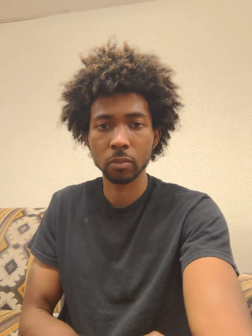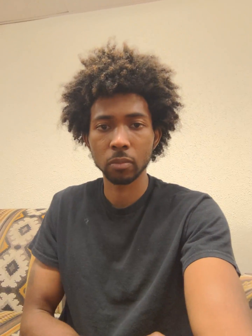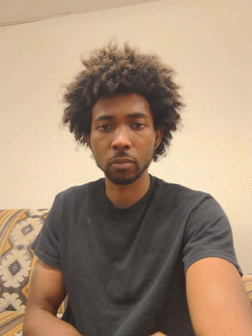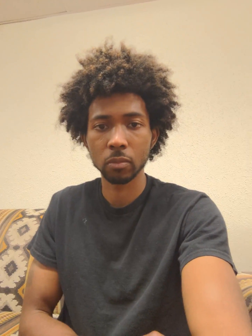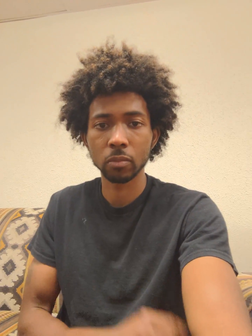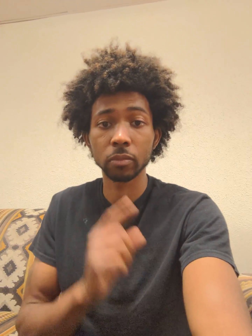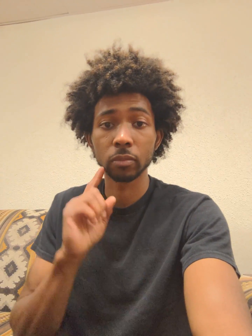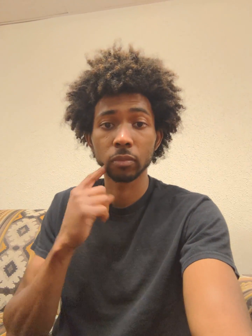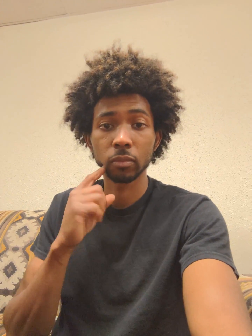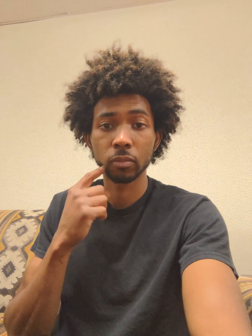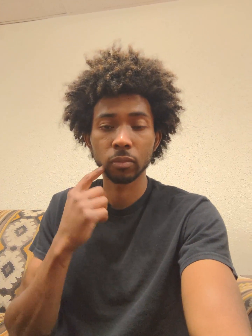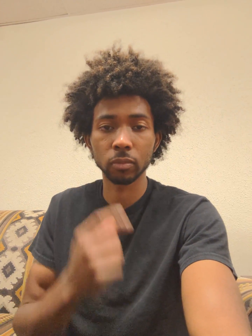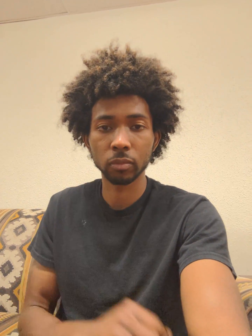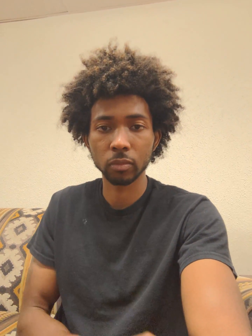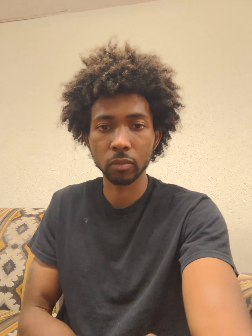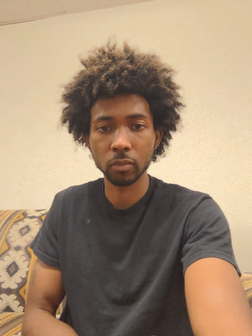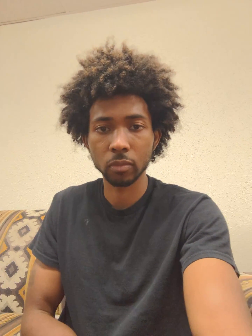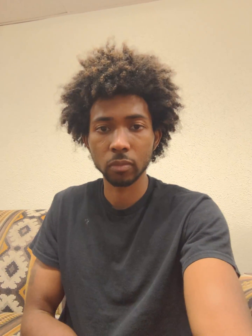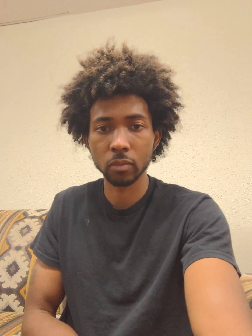candy